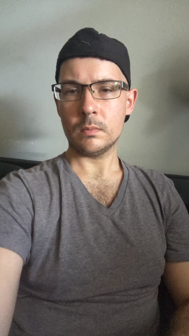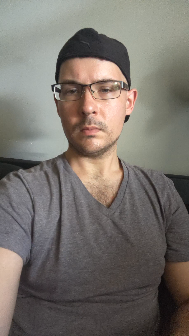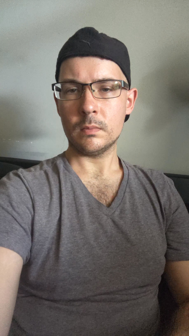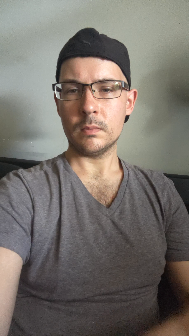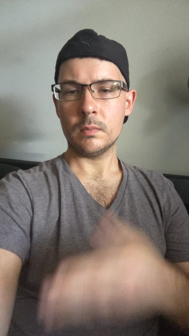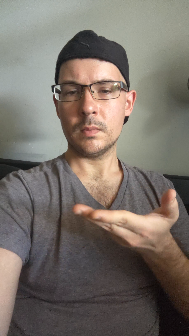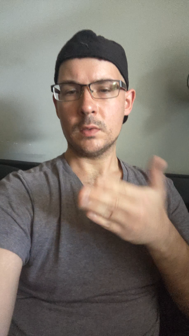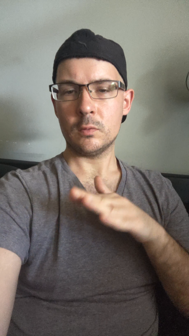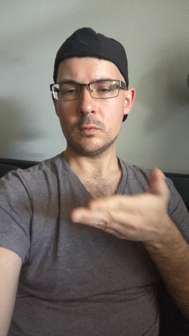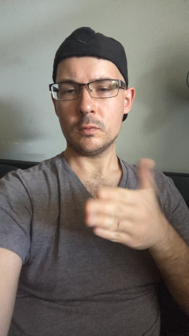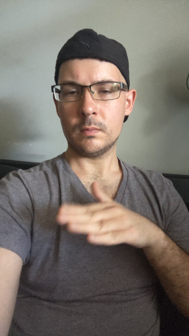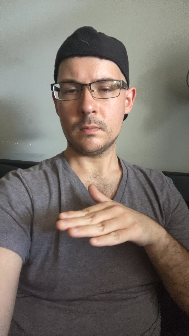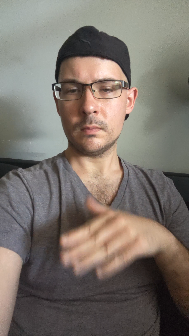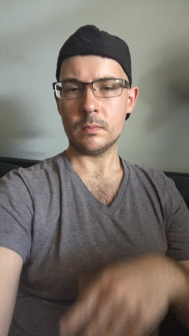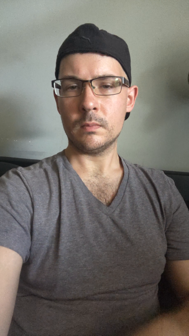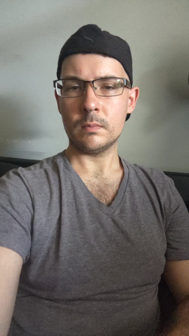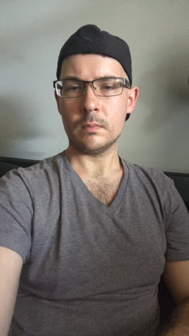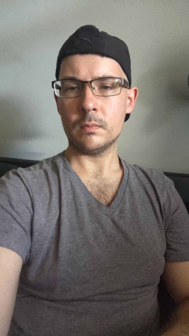kitchen